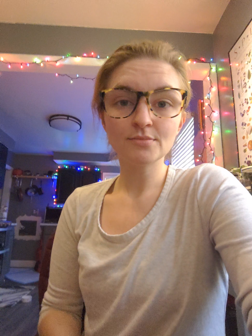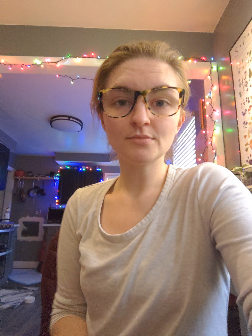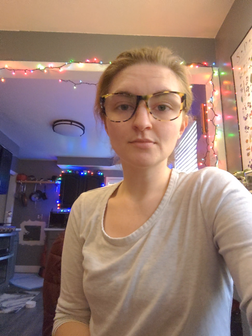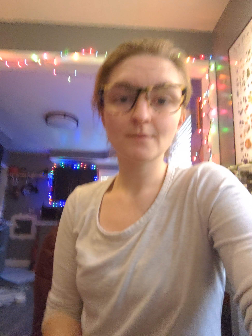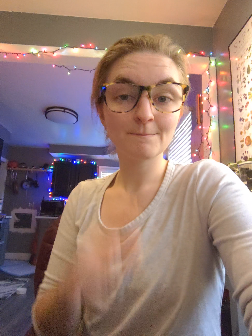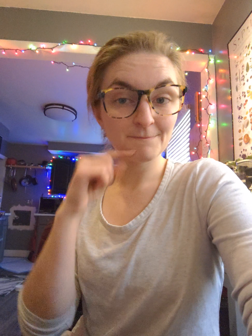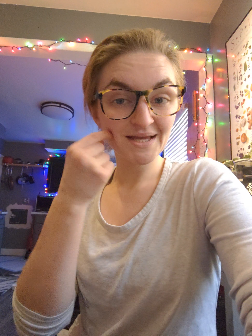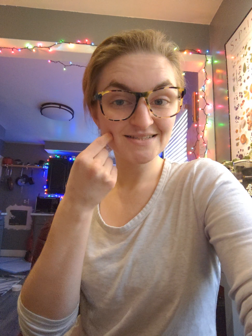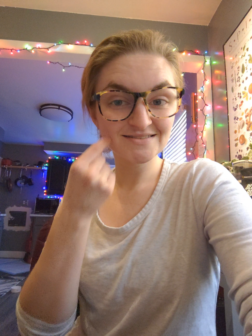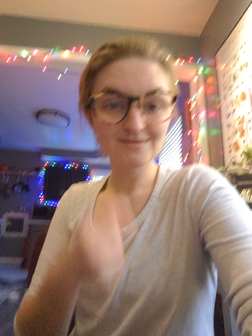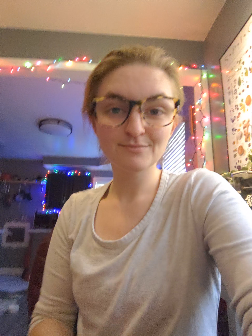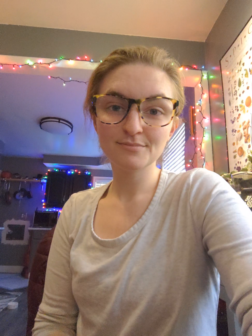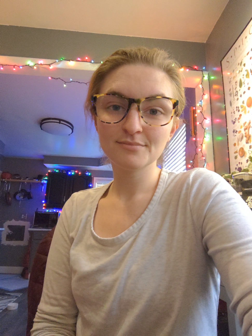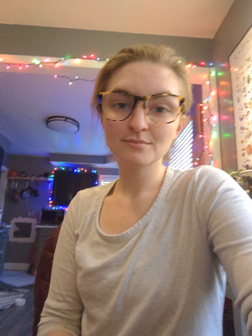smile